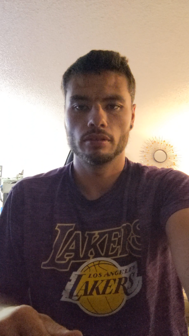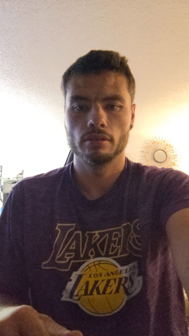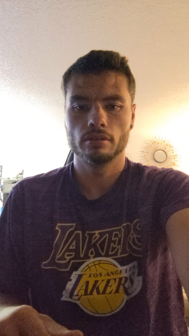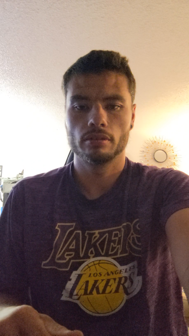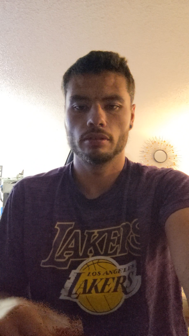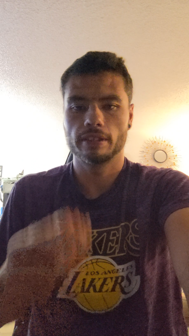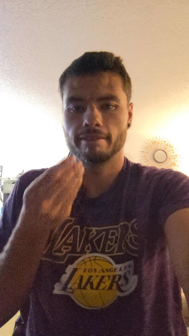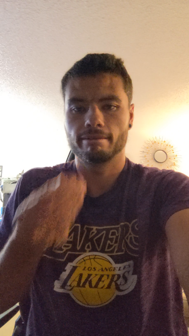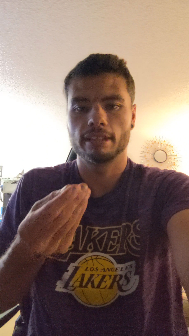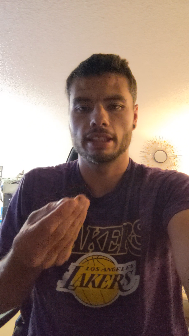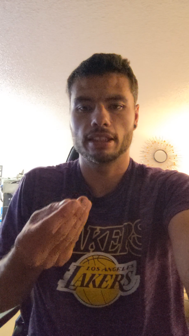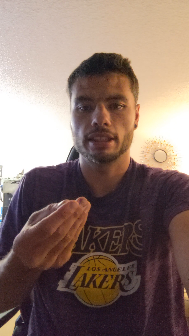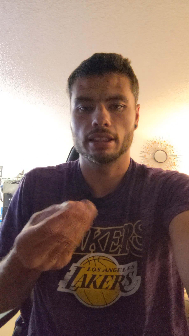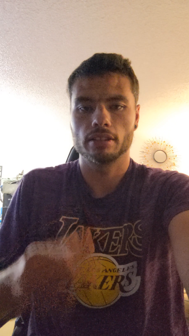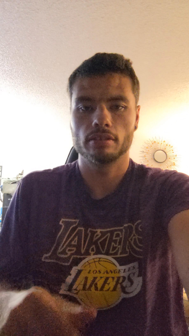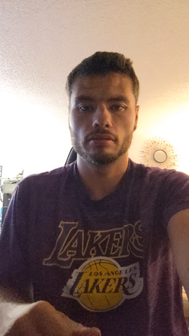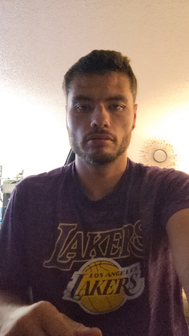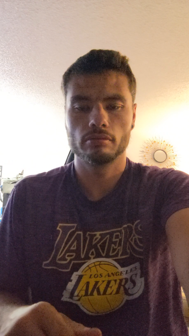feed